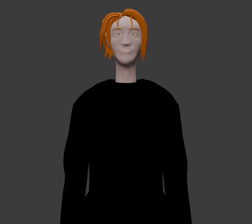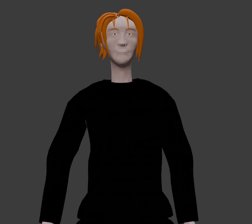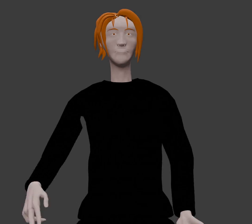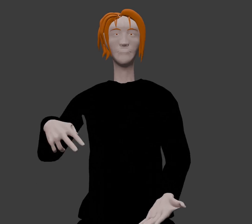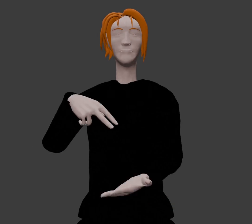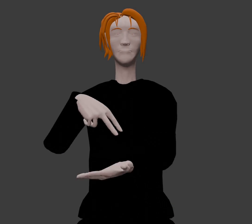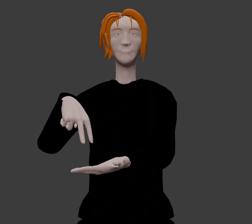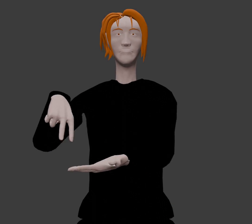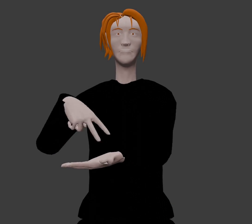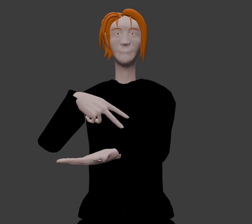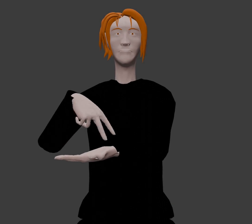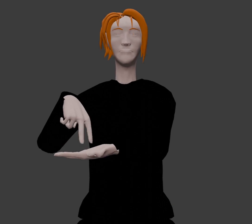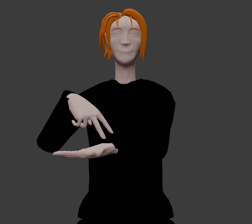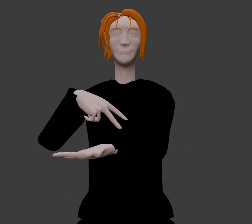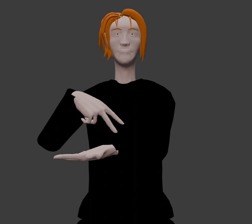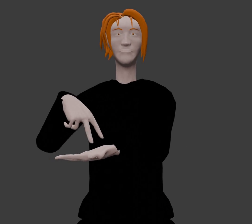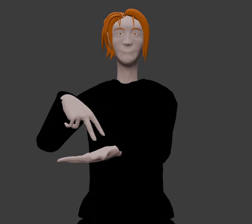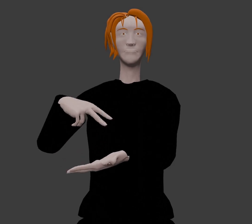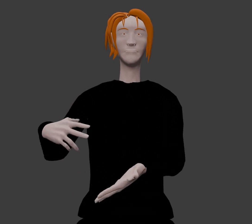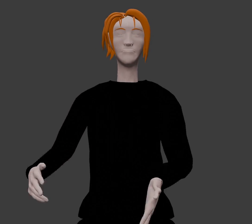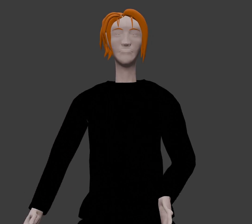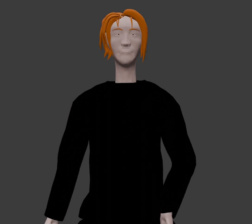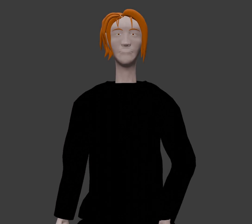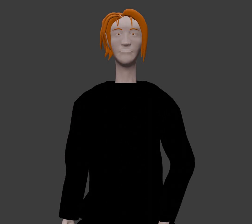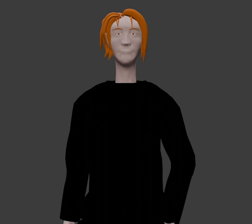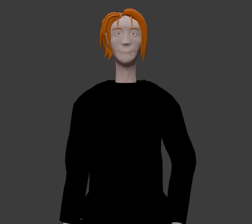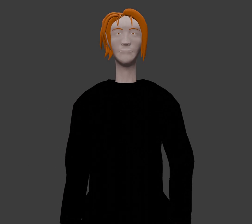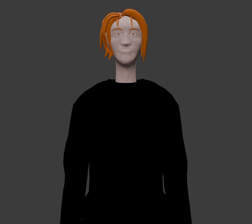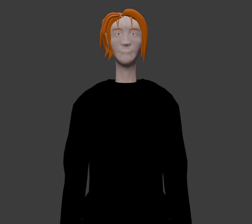Ball (Dance)